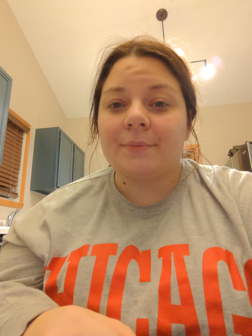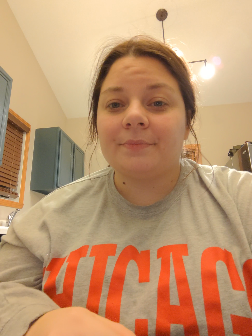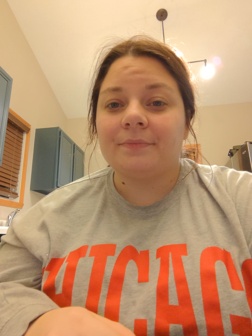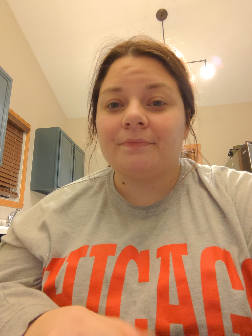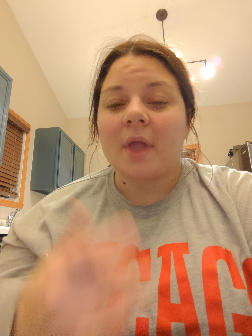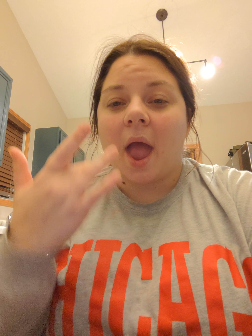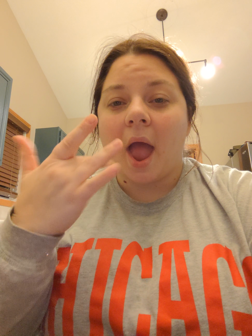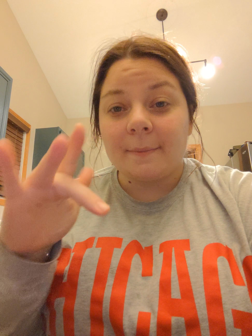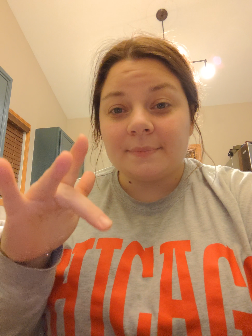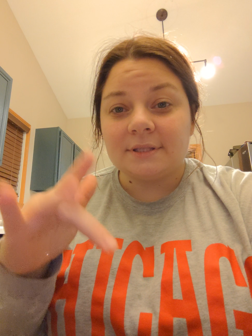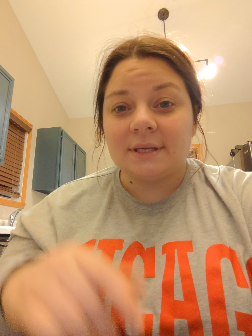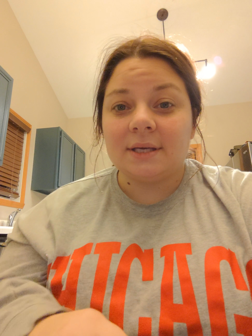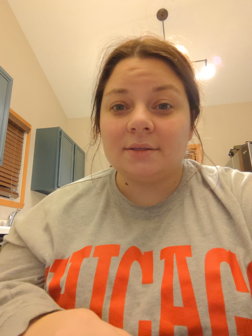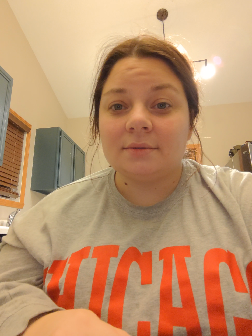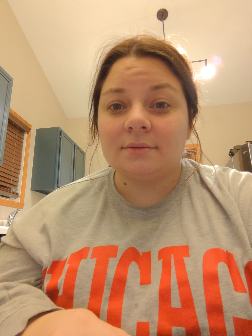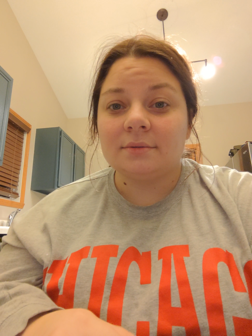empty